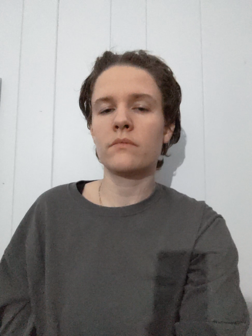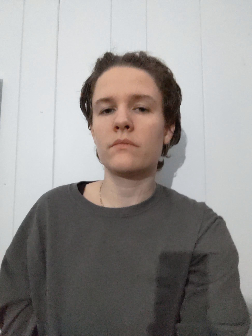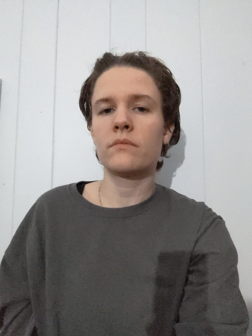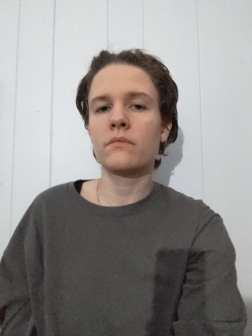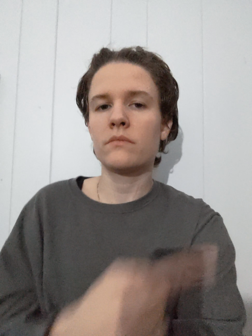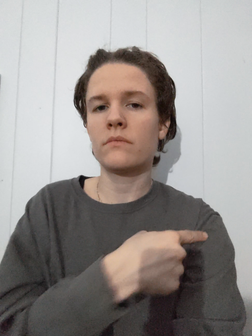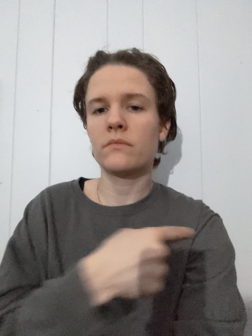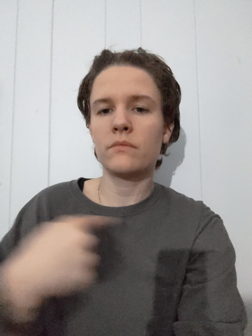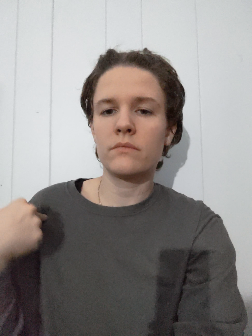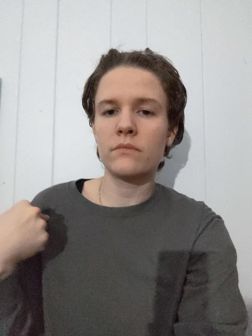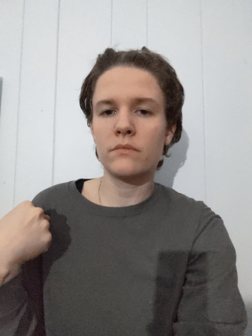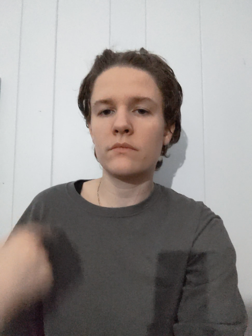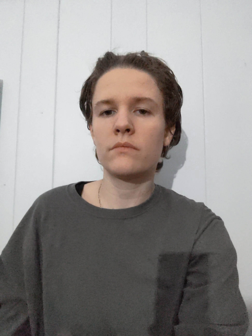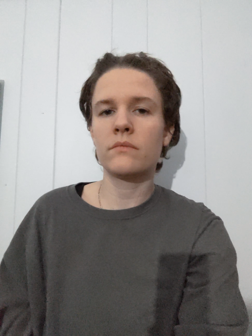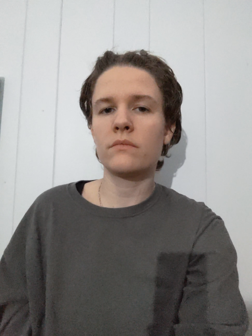we